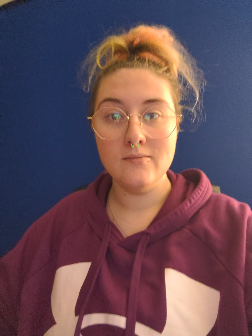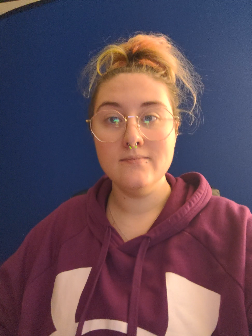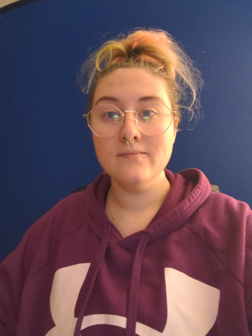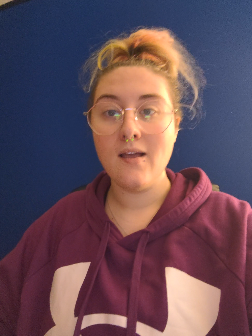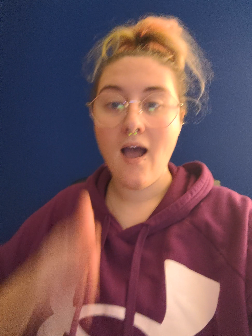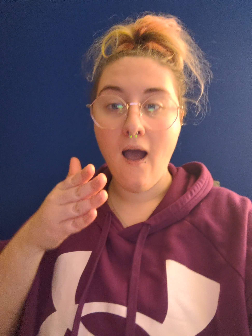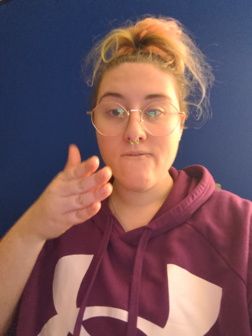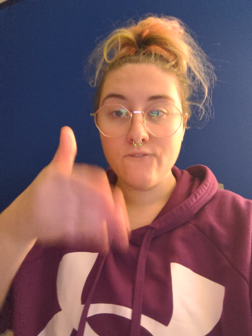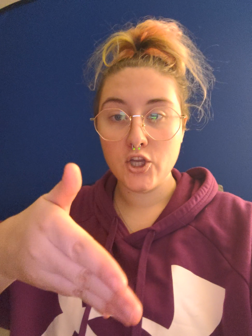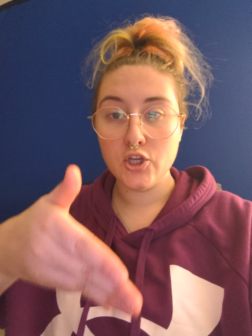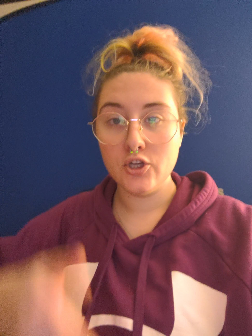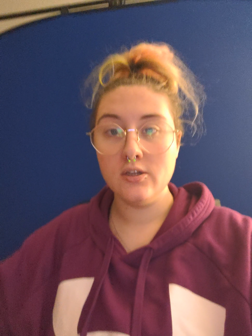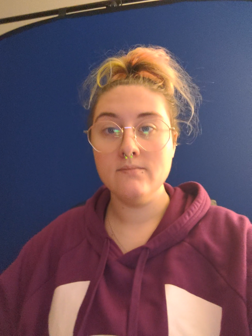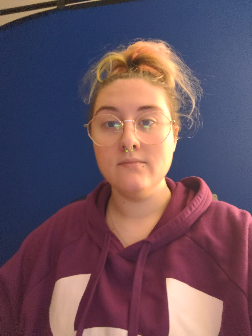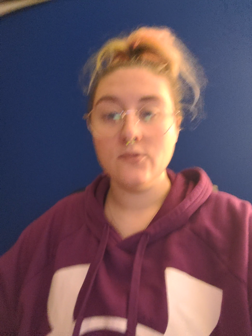after